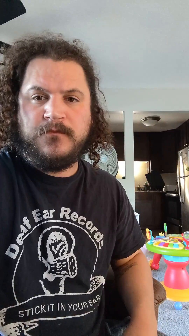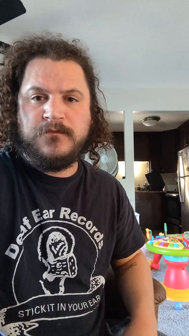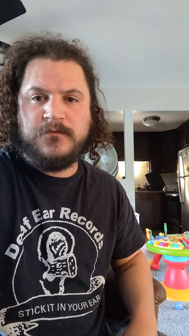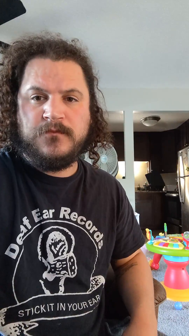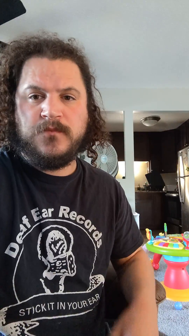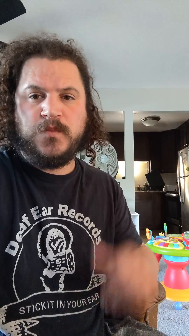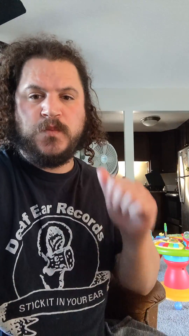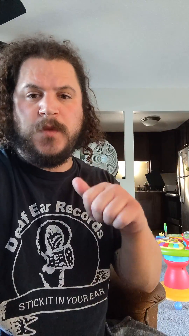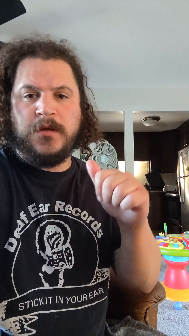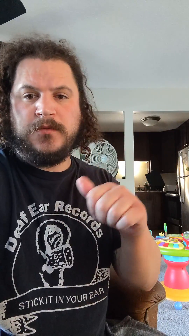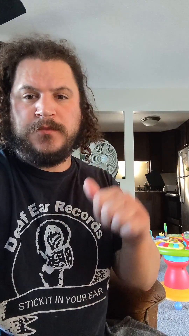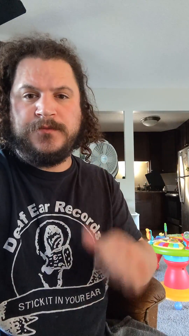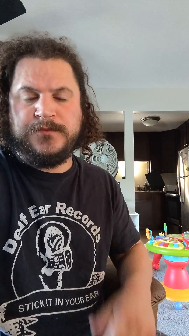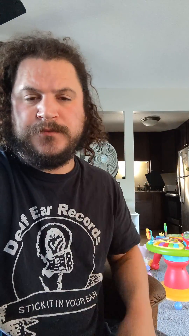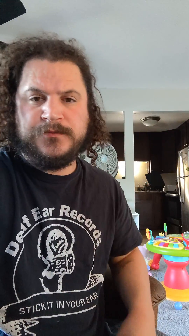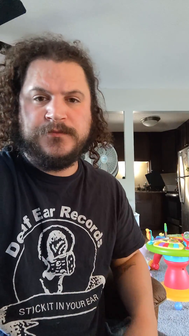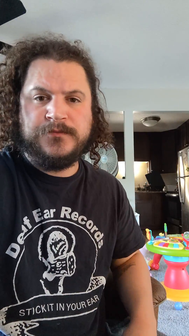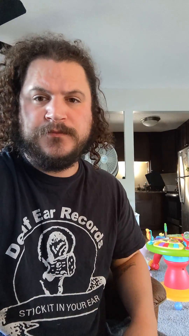rock